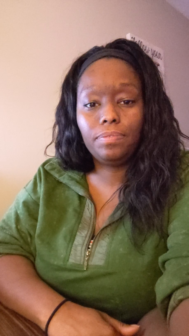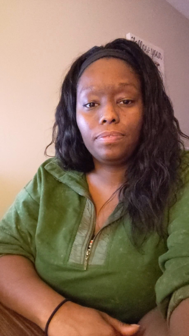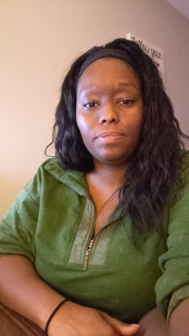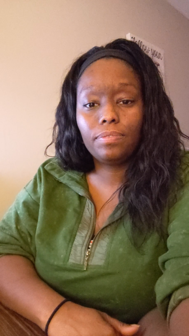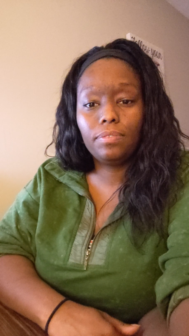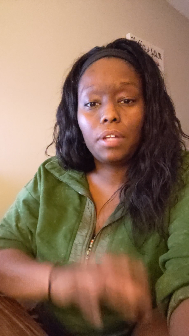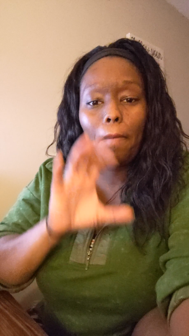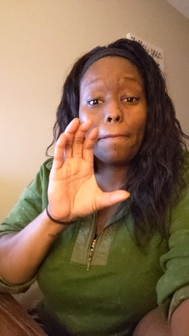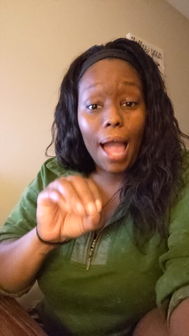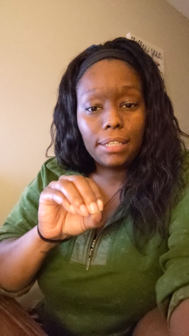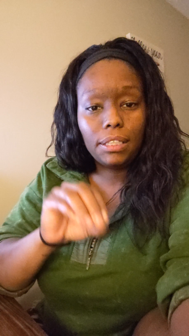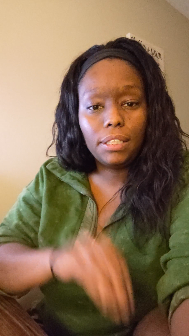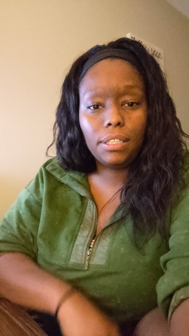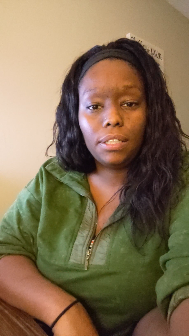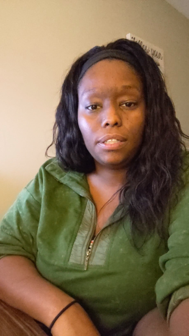bite